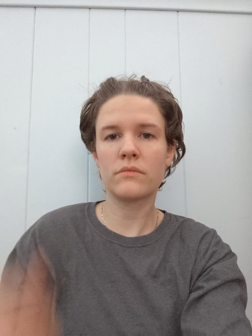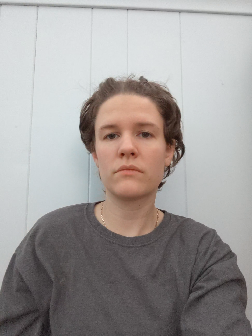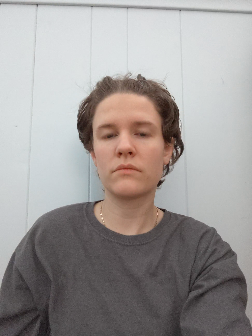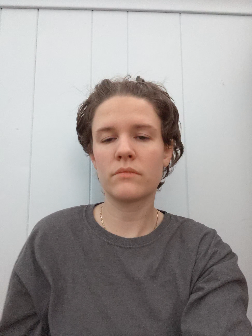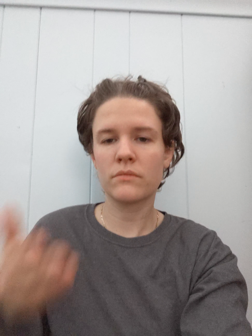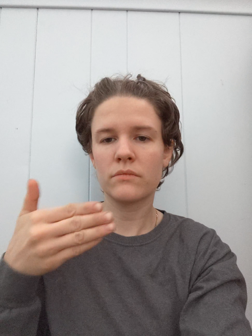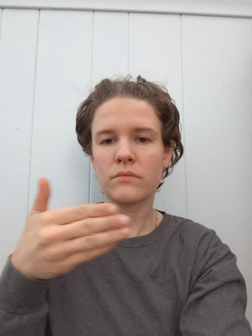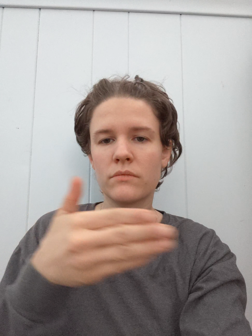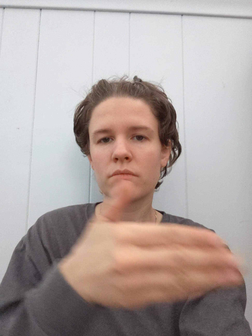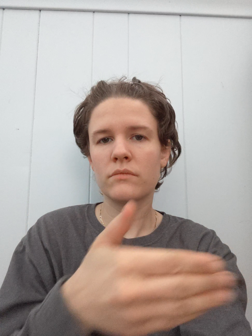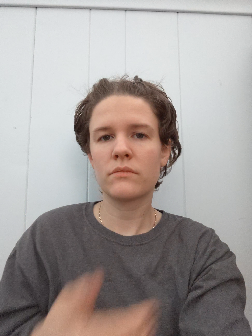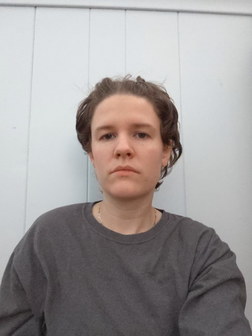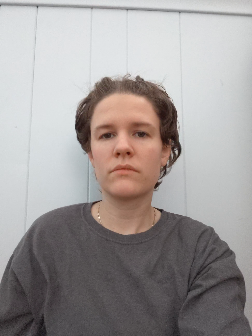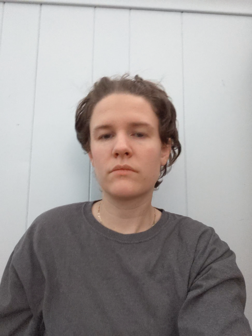fish